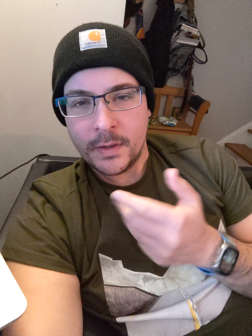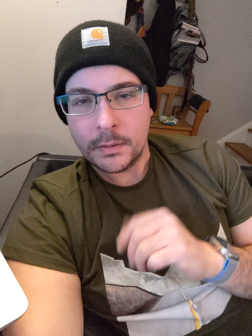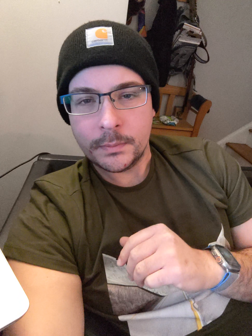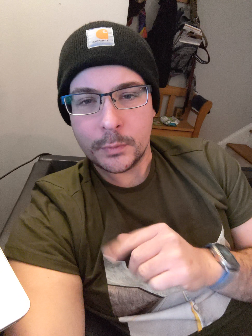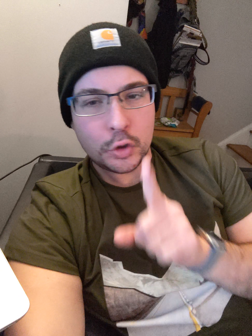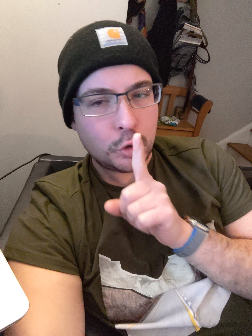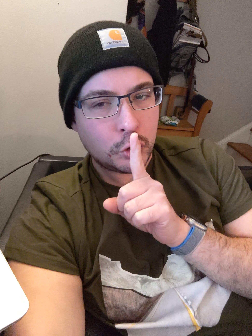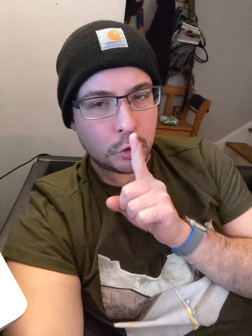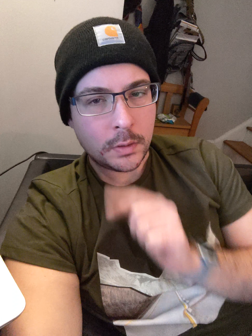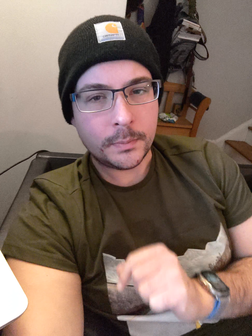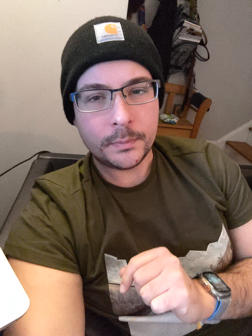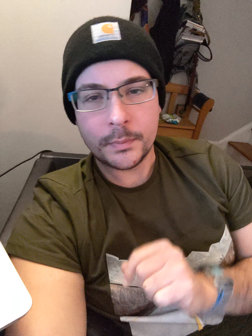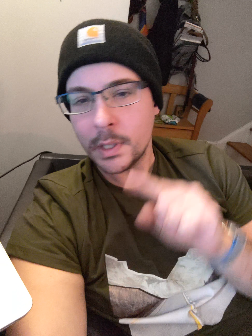shhh